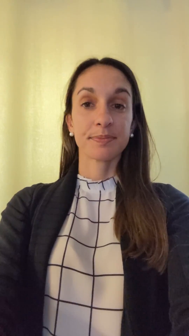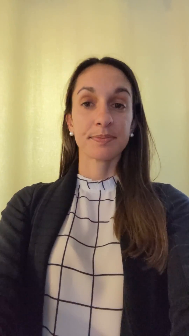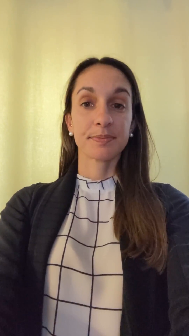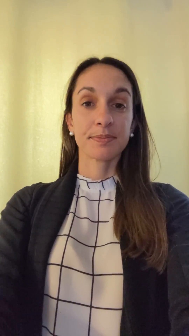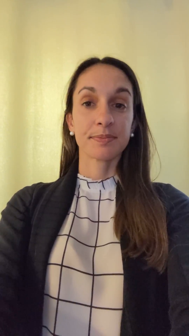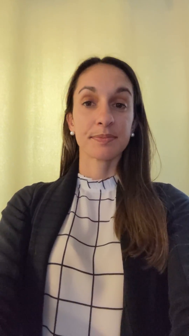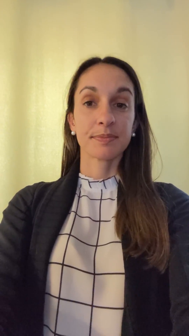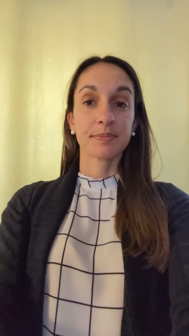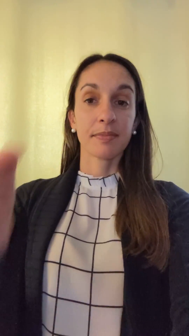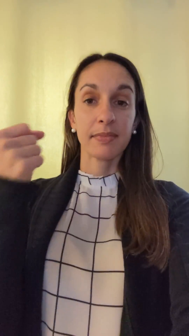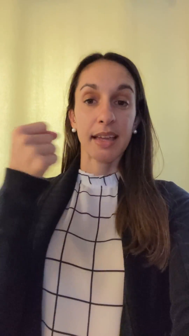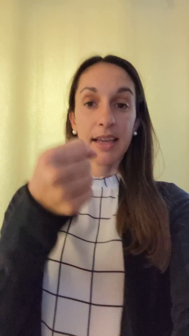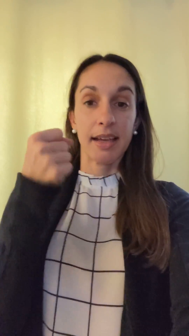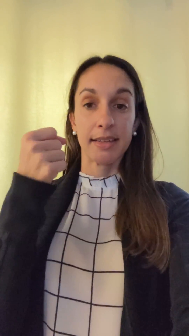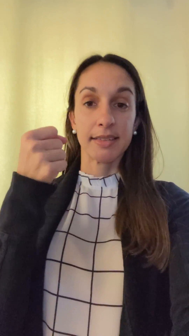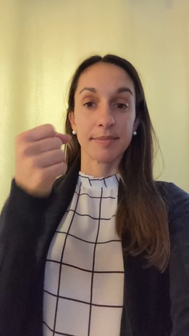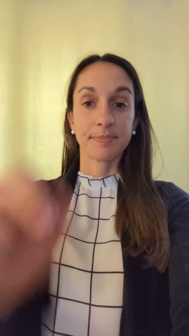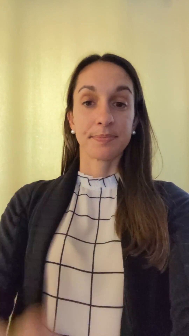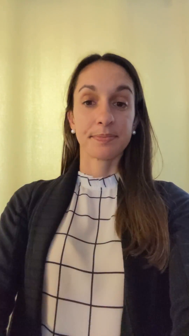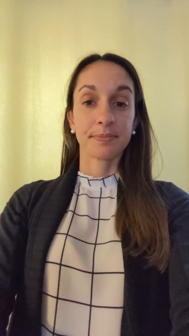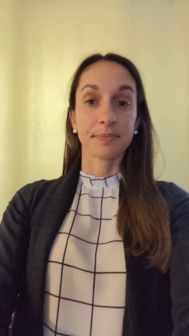hit